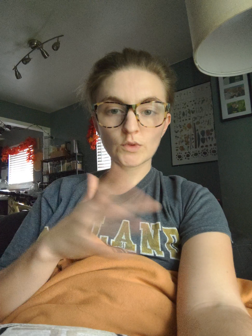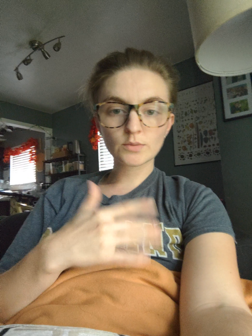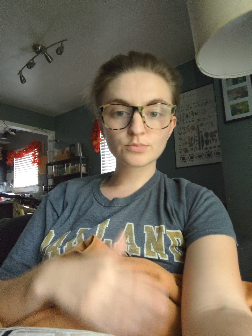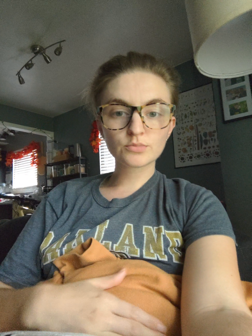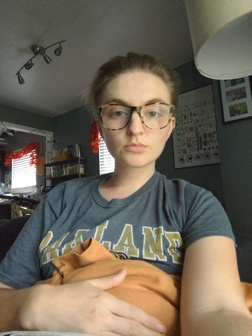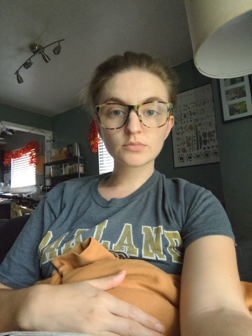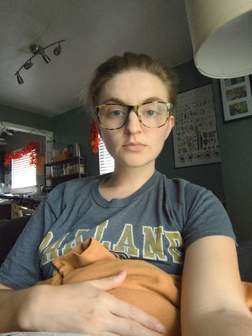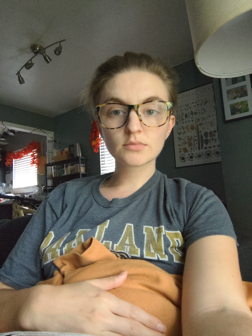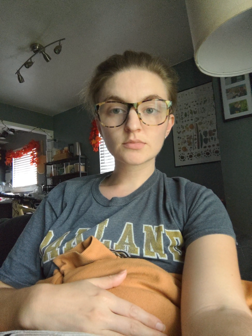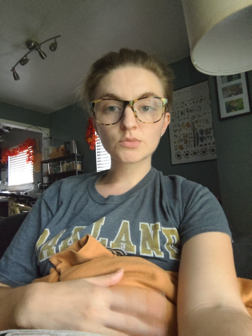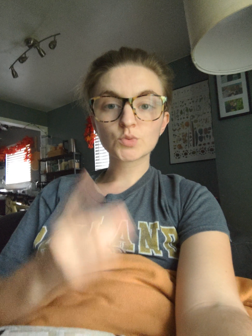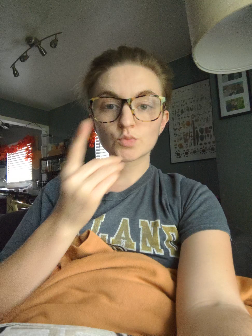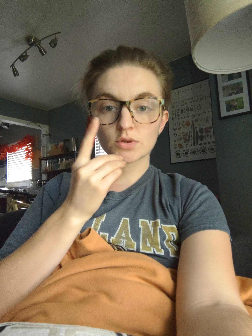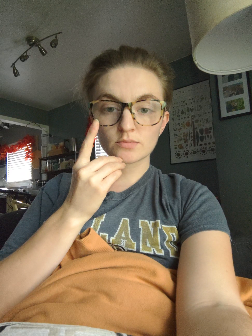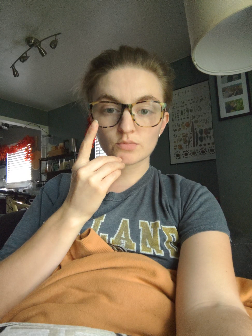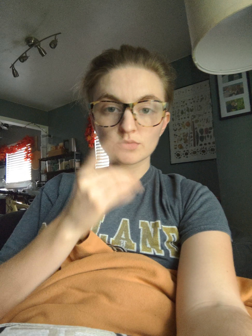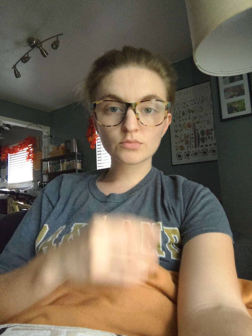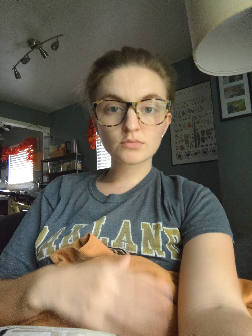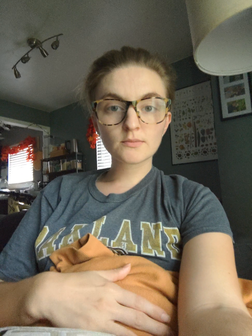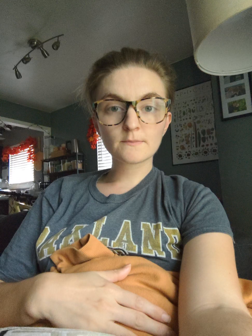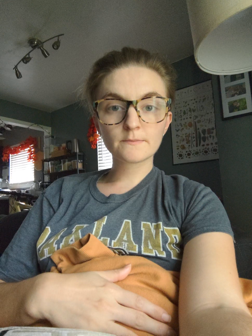dinner